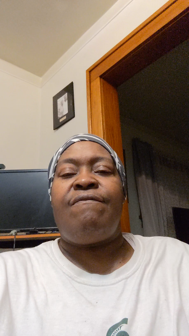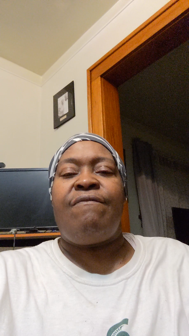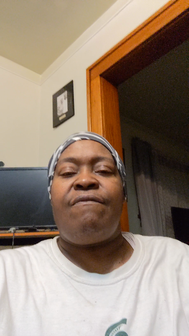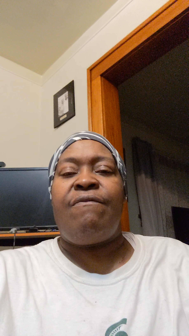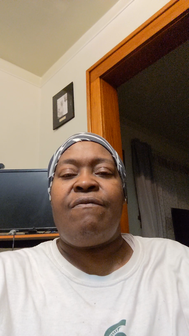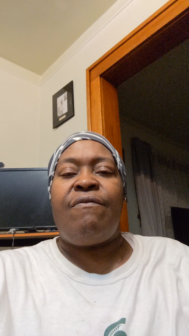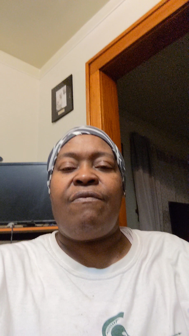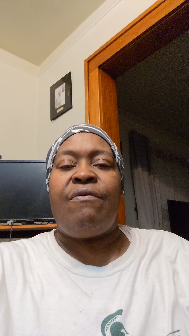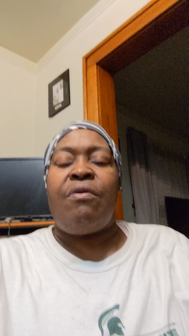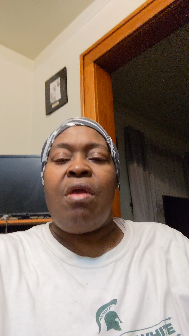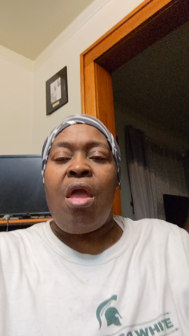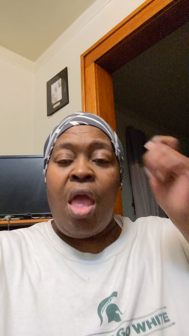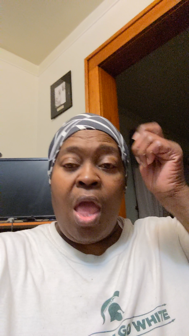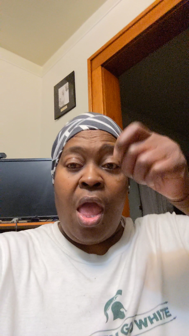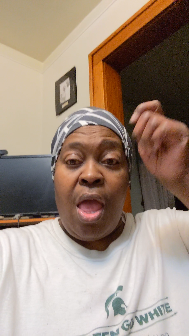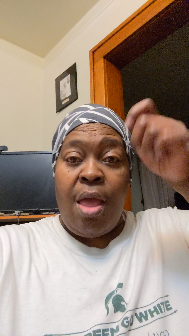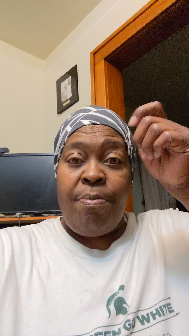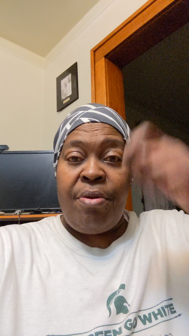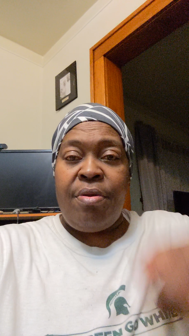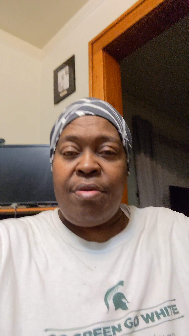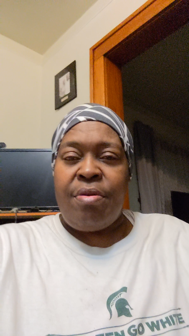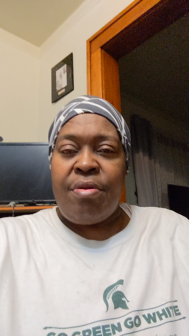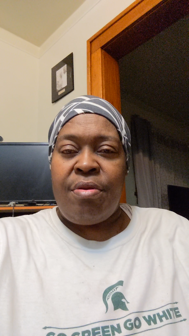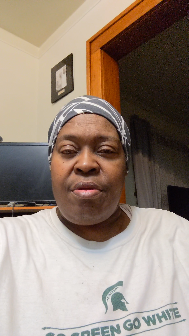hammer